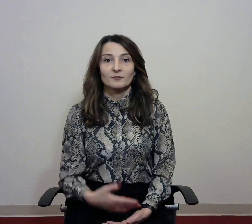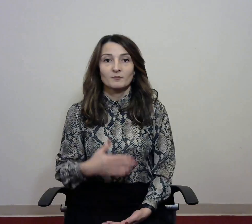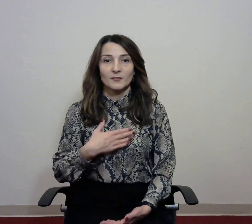mənim